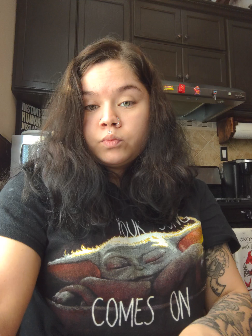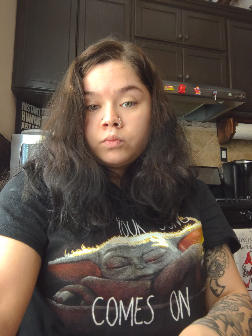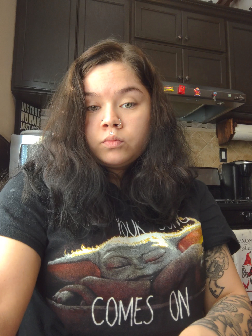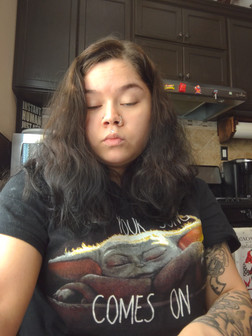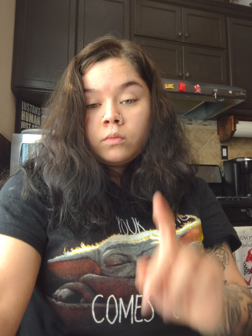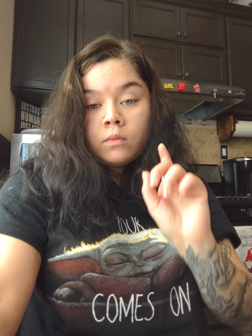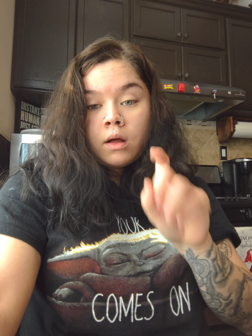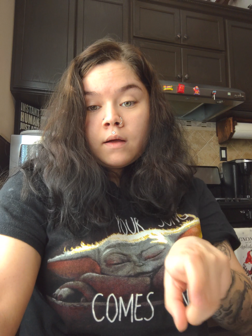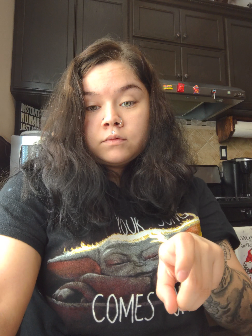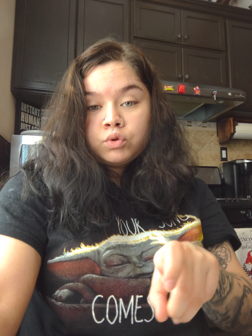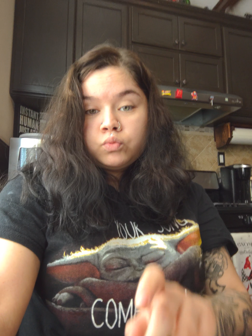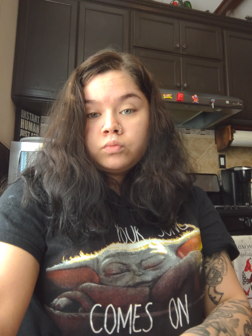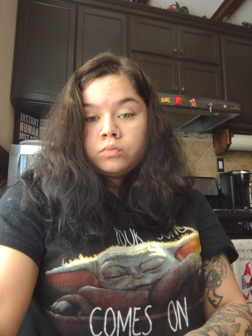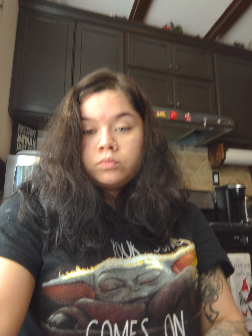have to